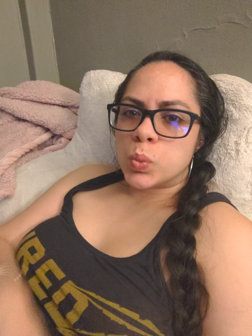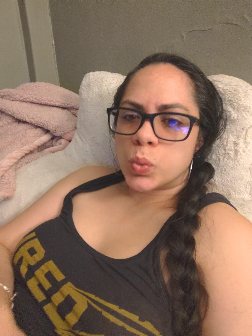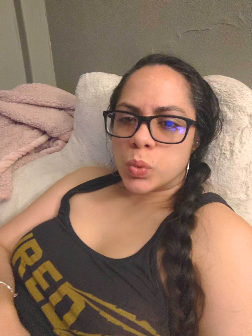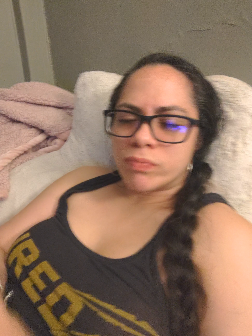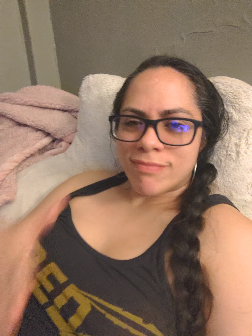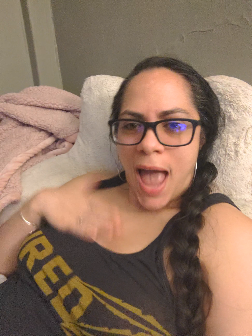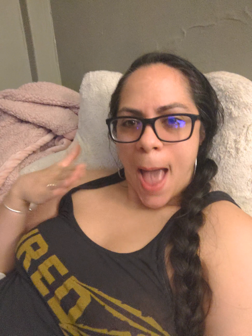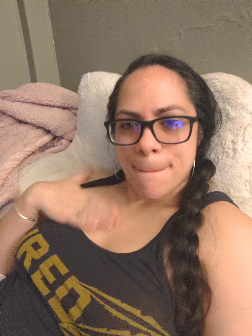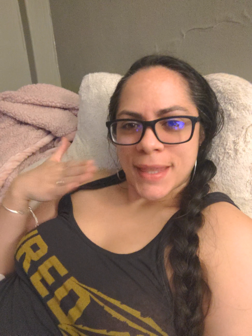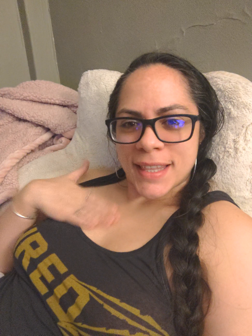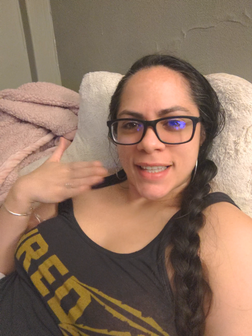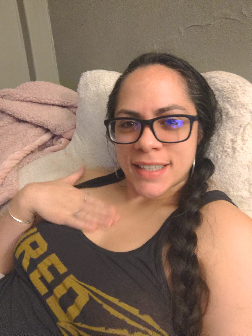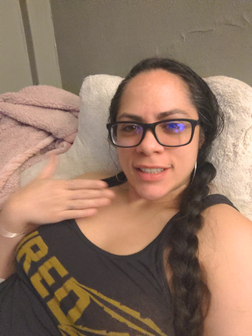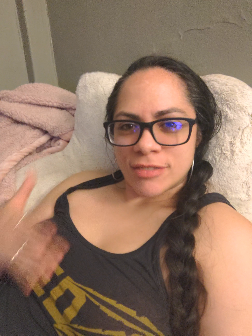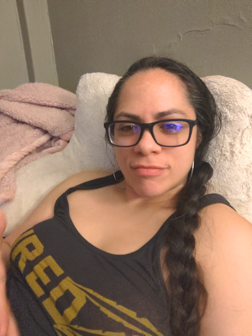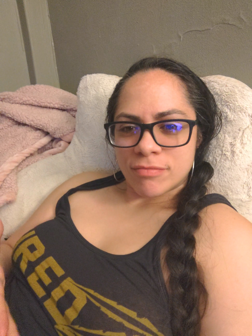happy